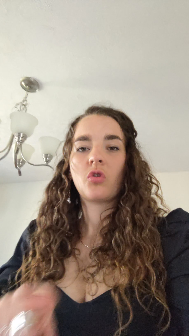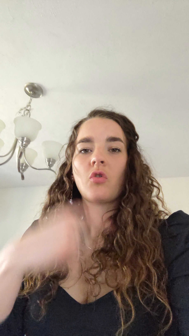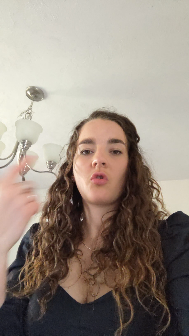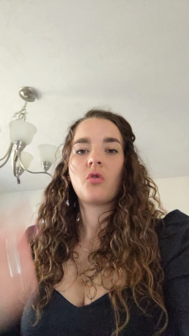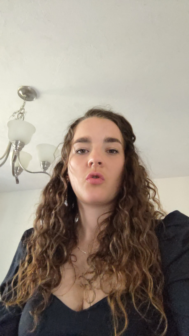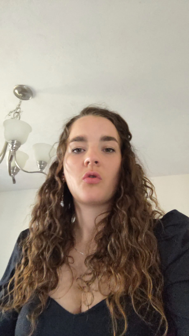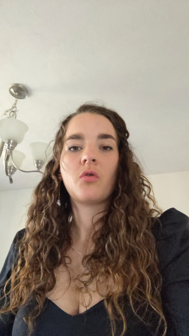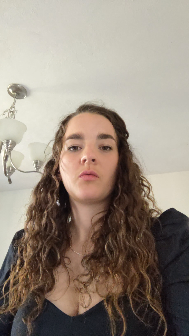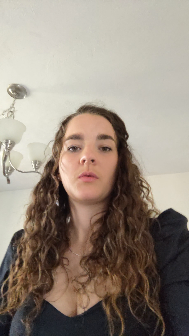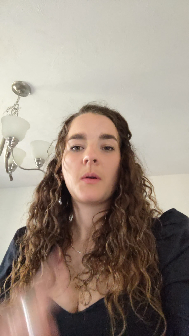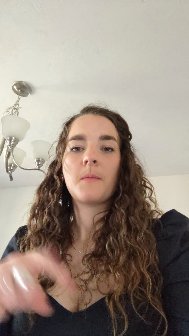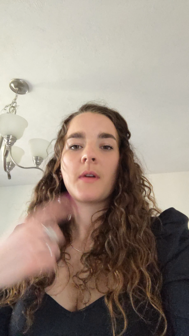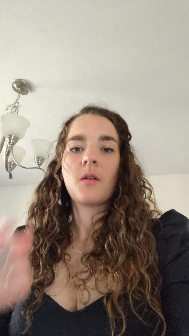about